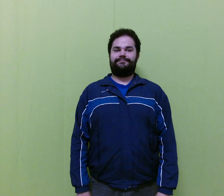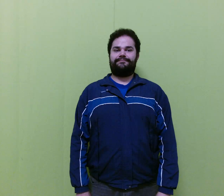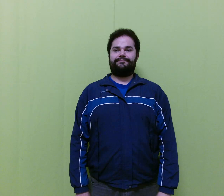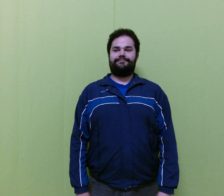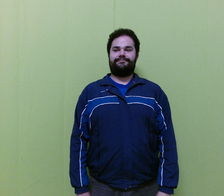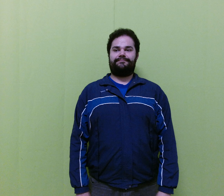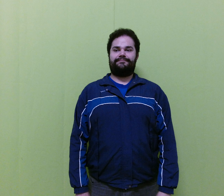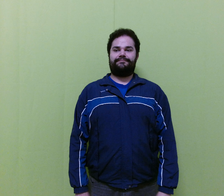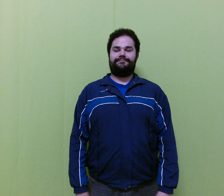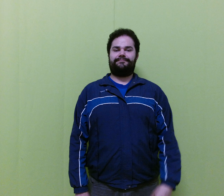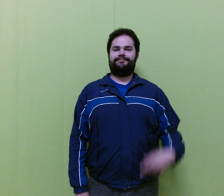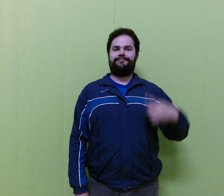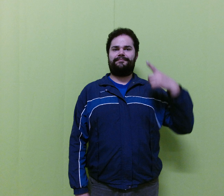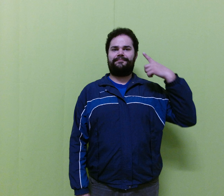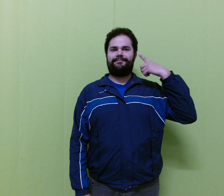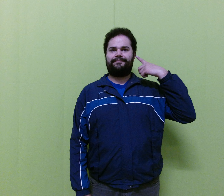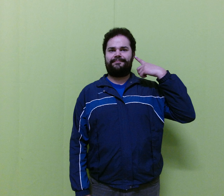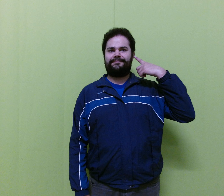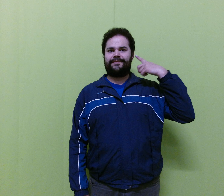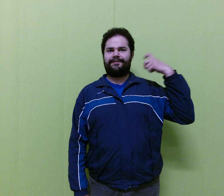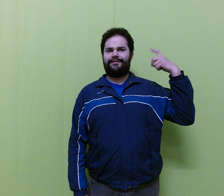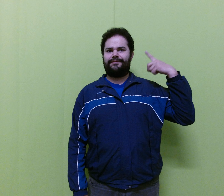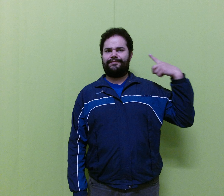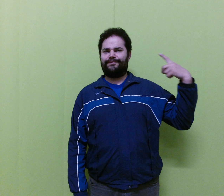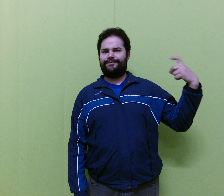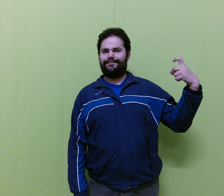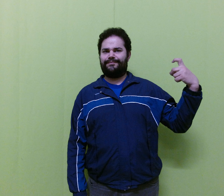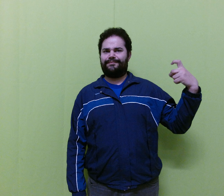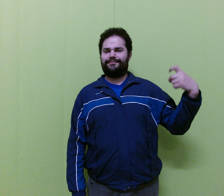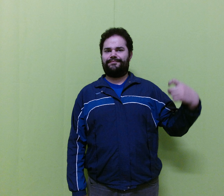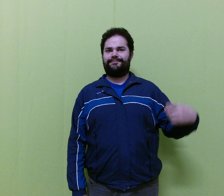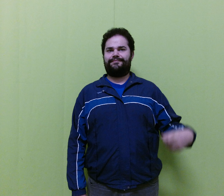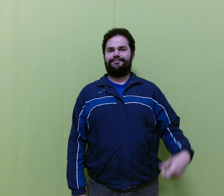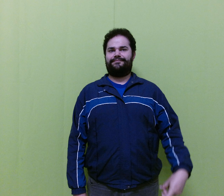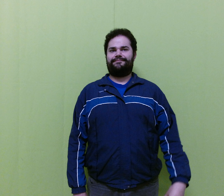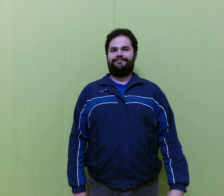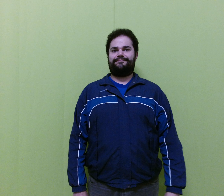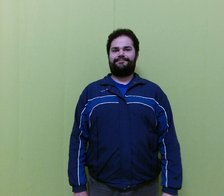barulho